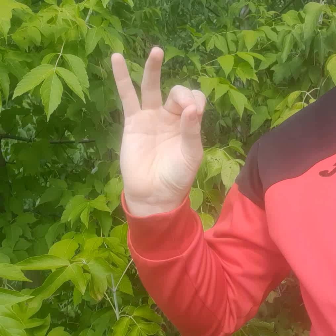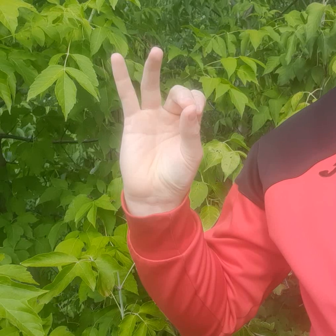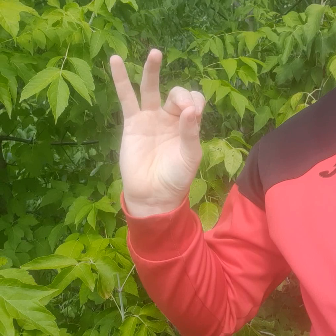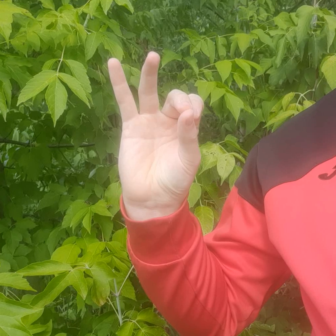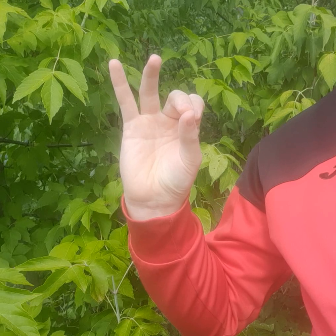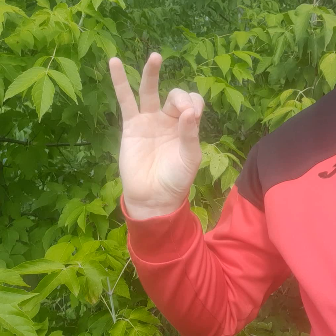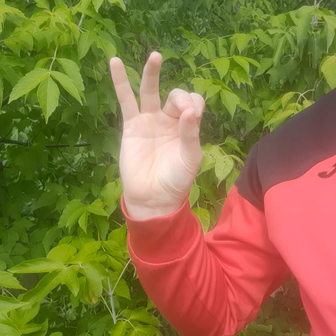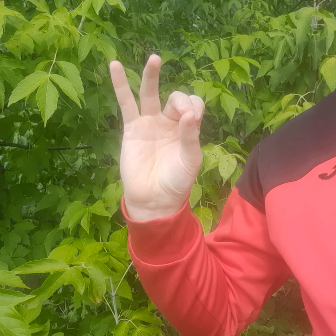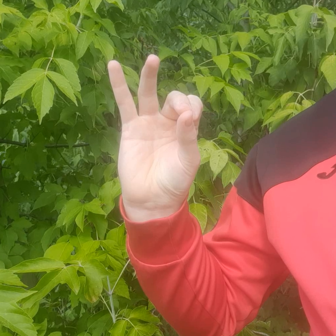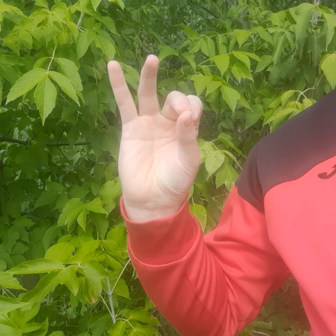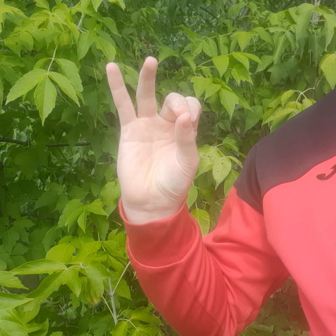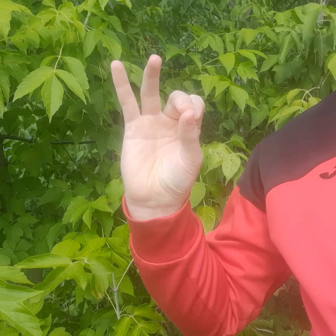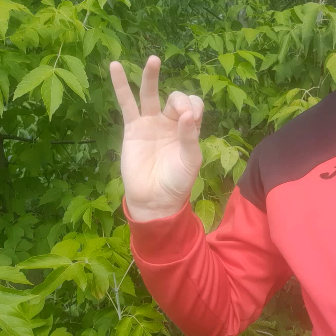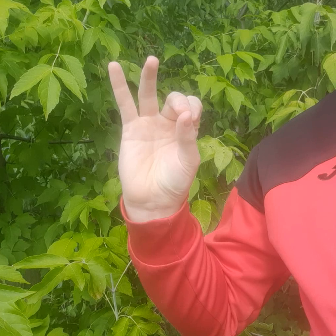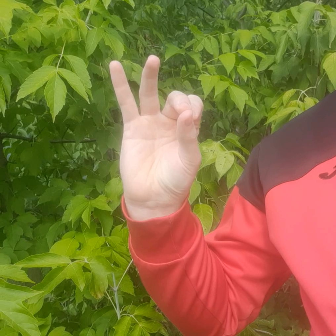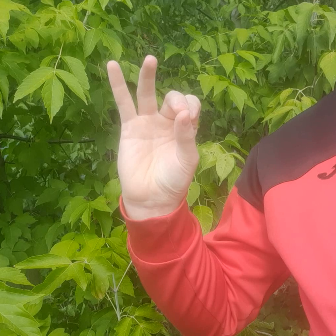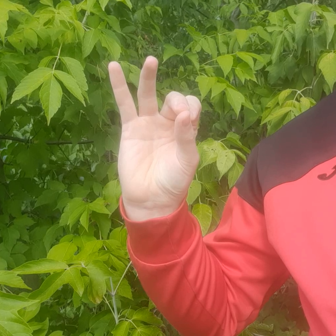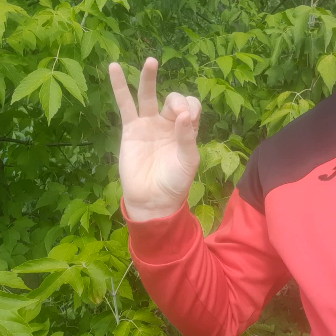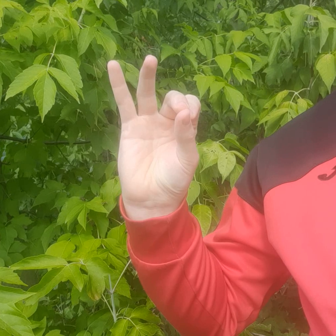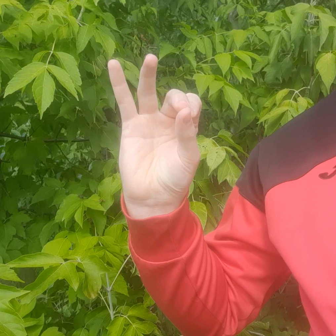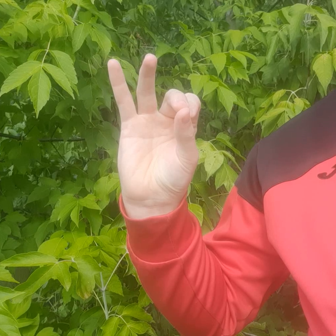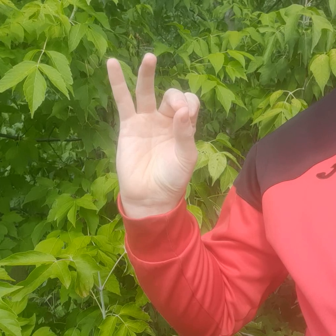И